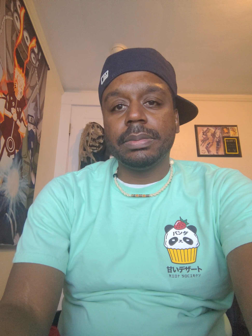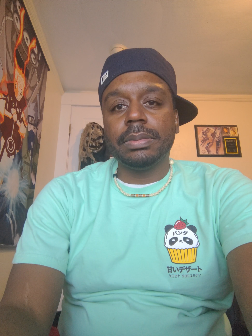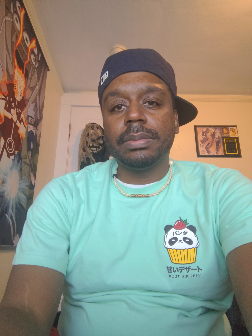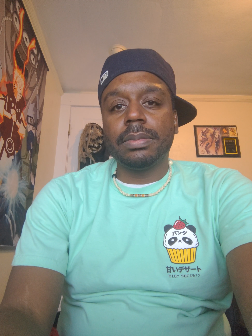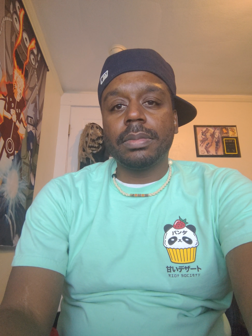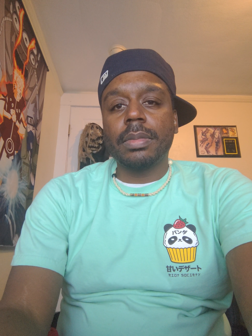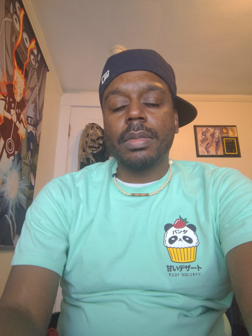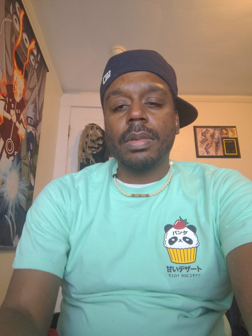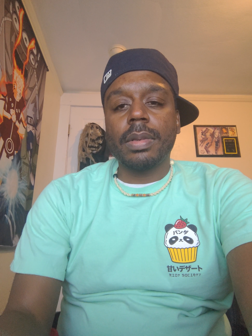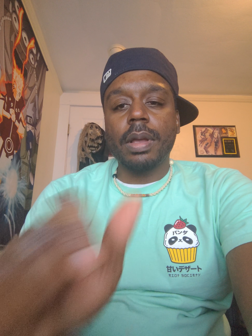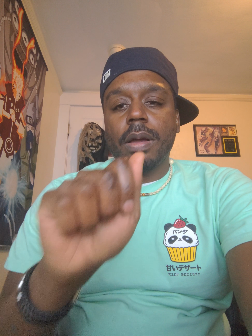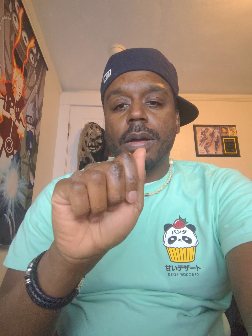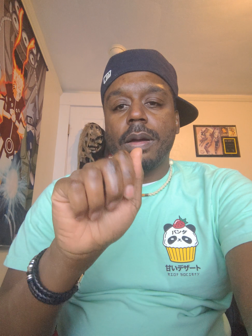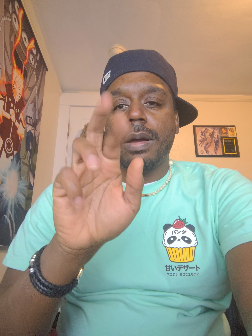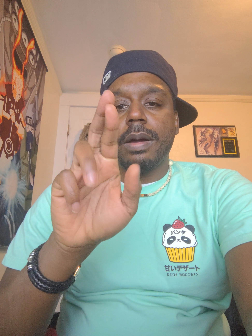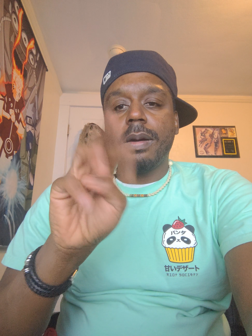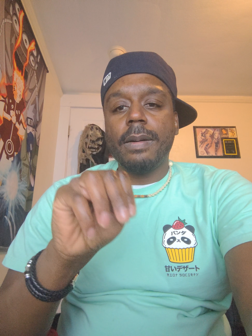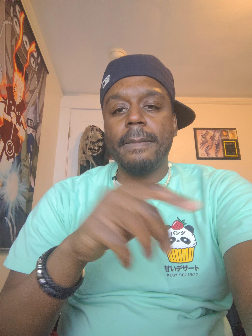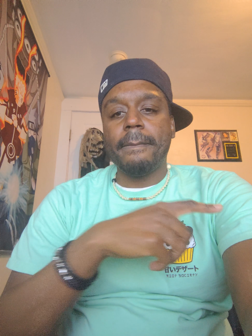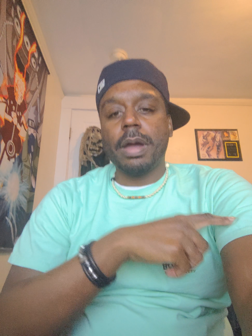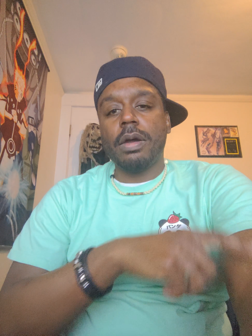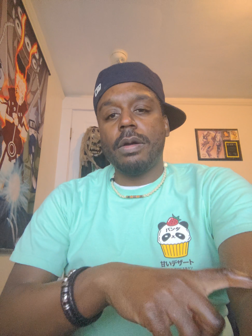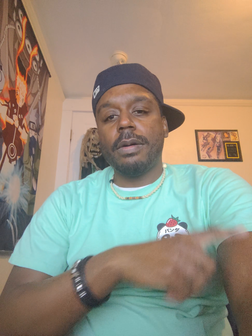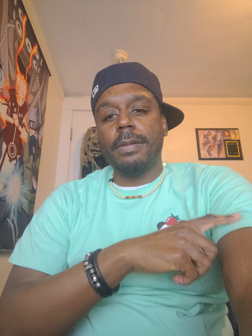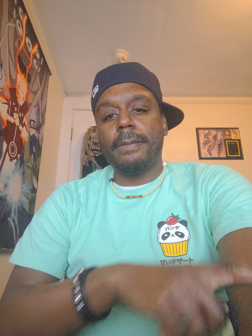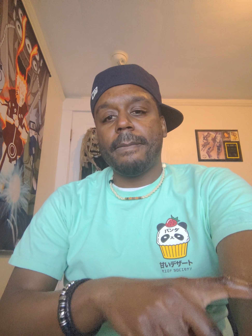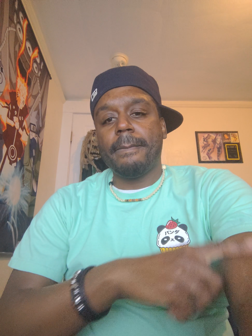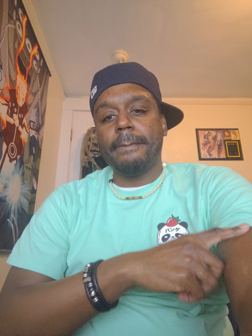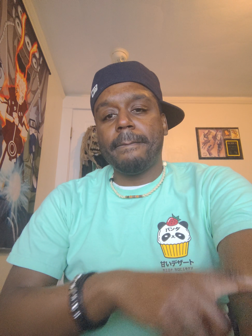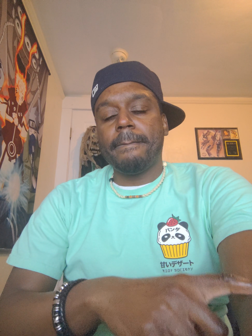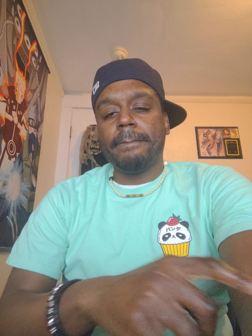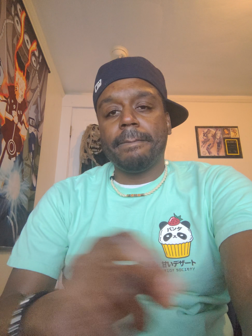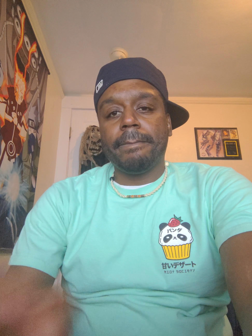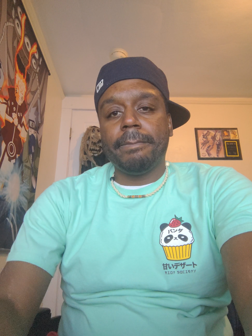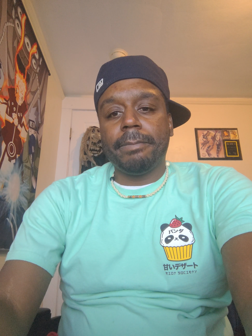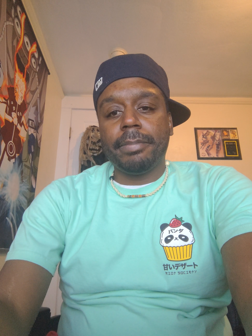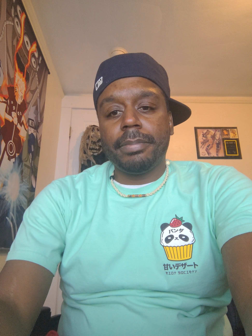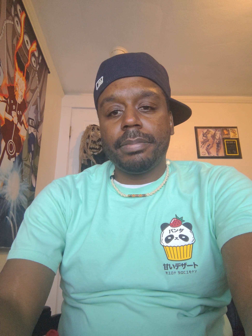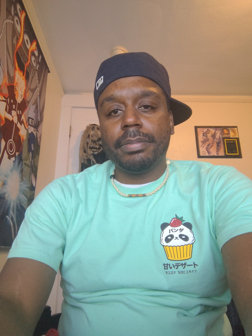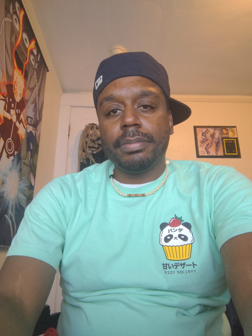arm